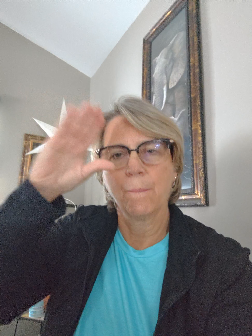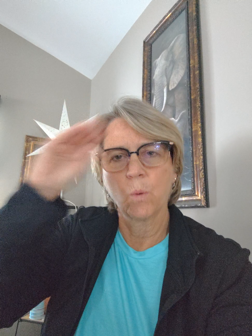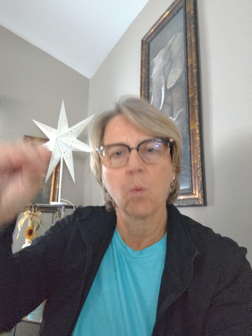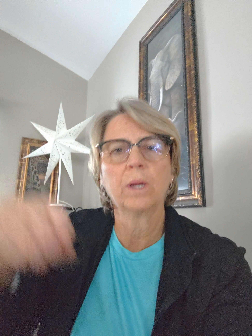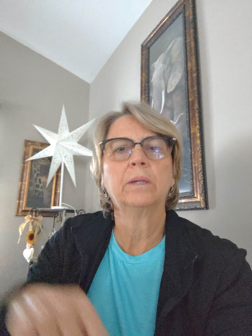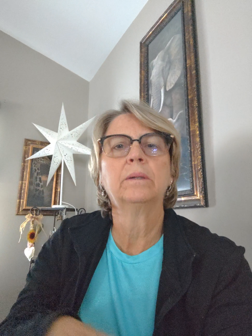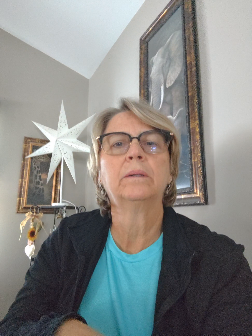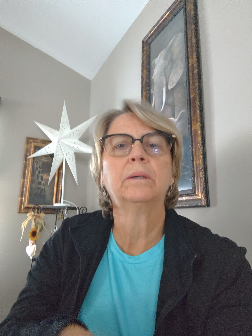cowboy